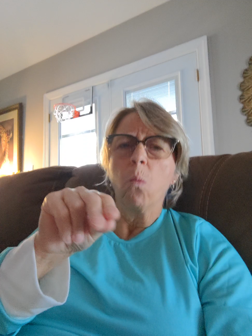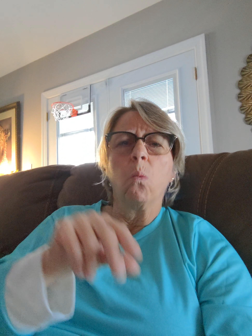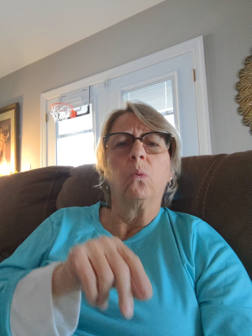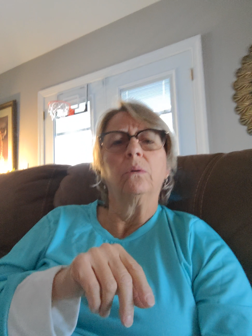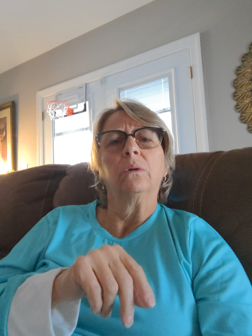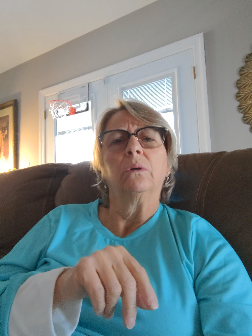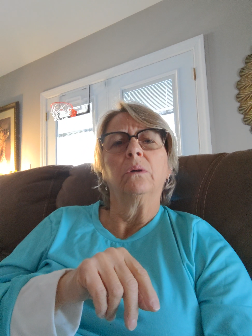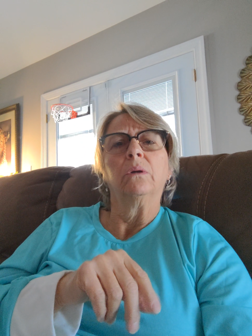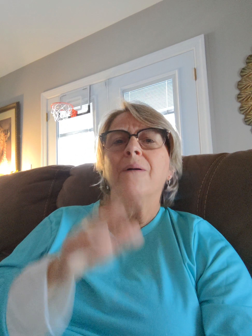no